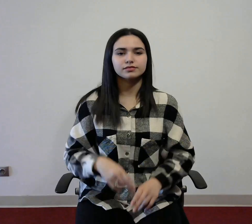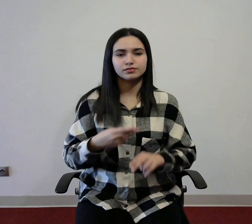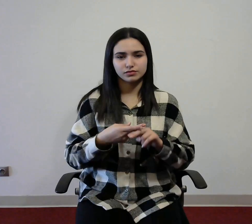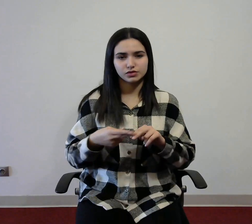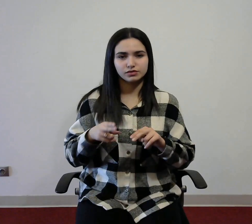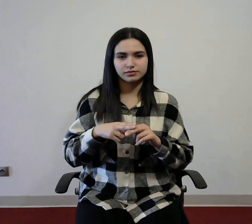bu